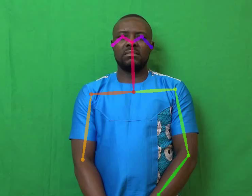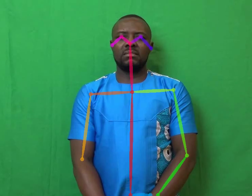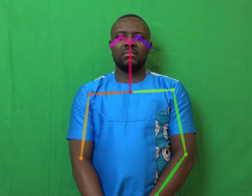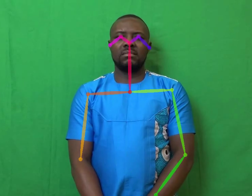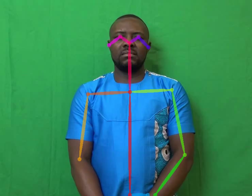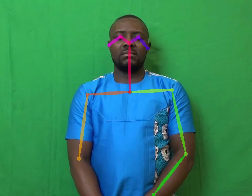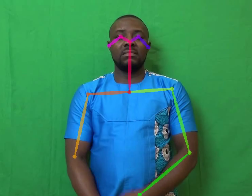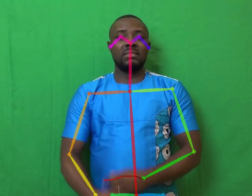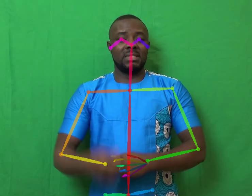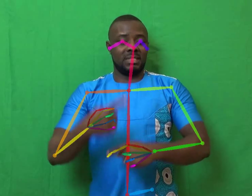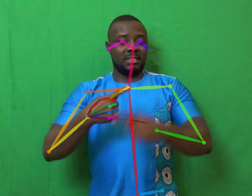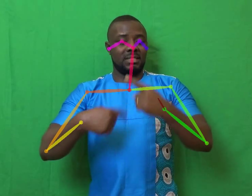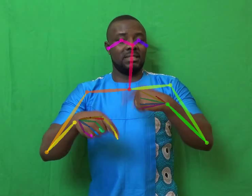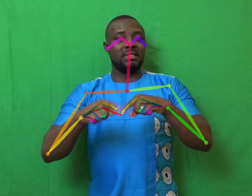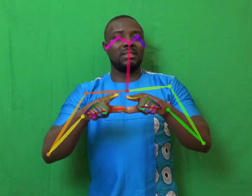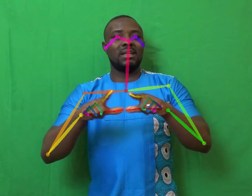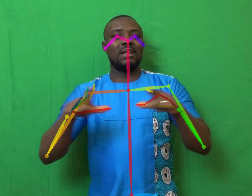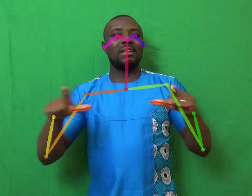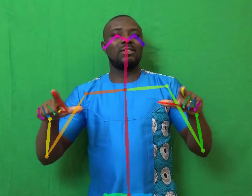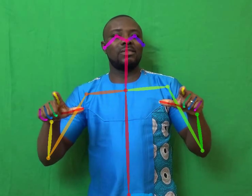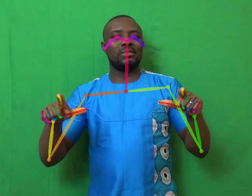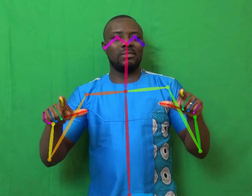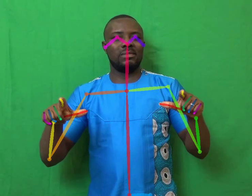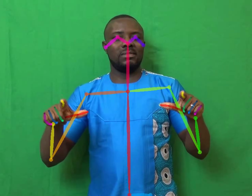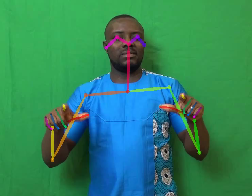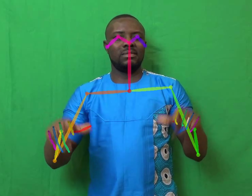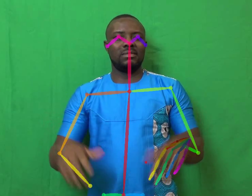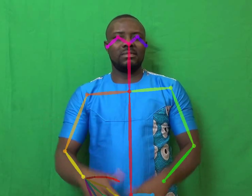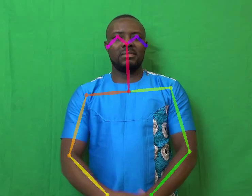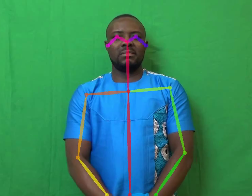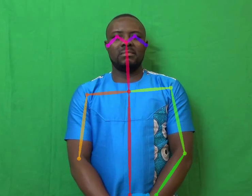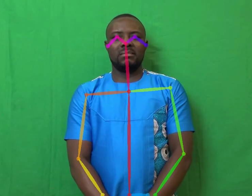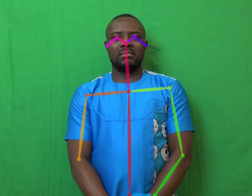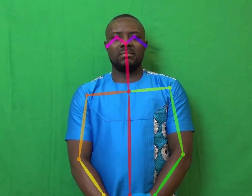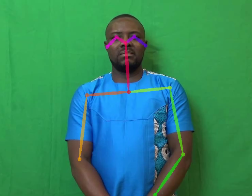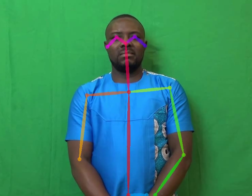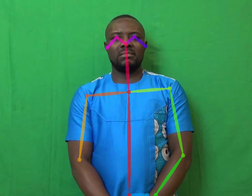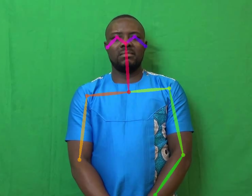sign language